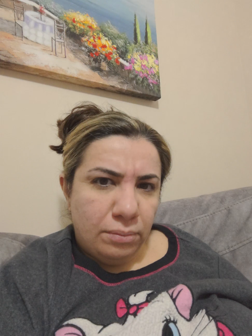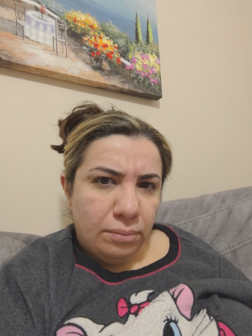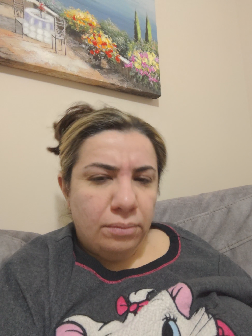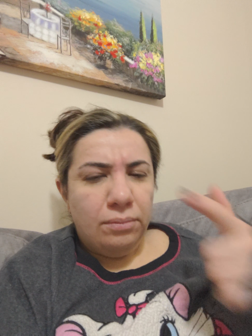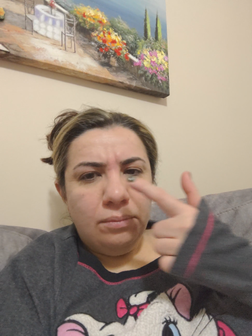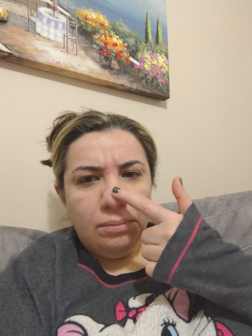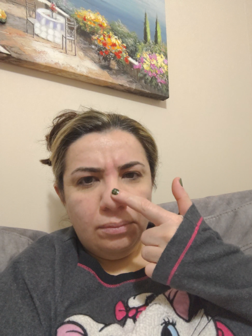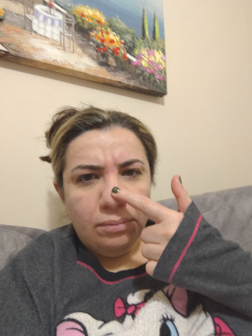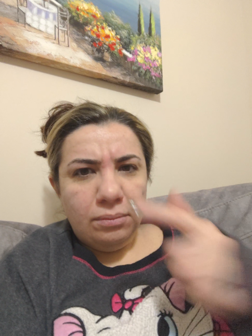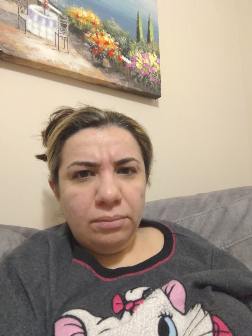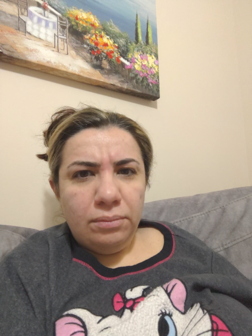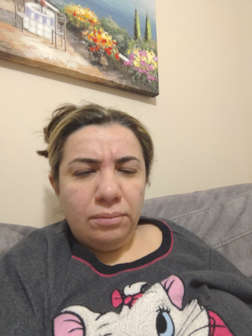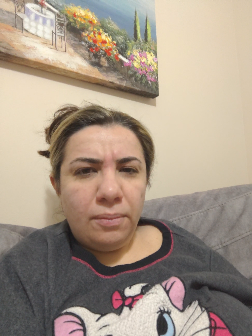nose